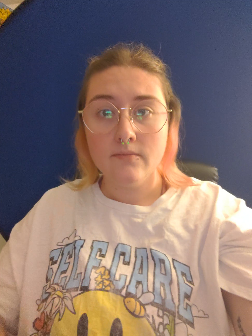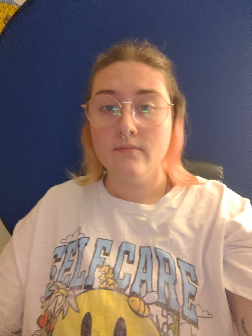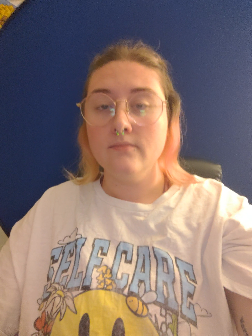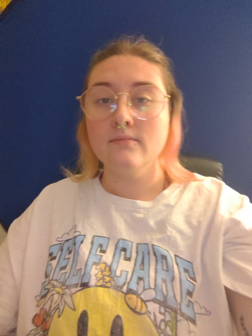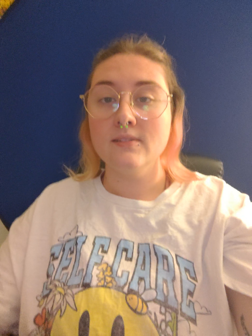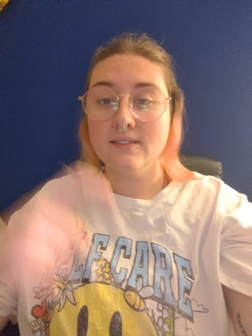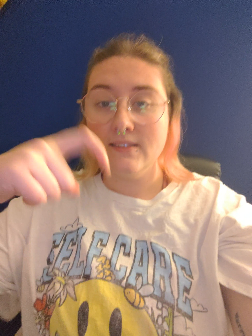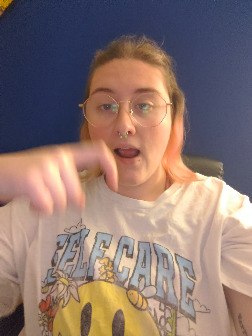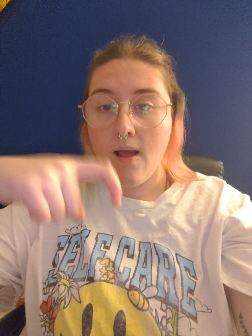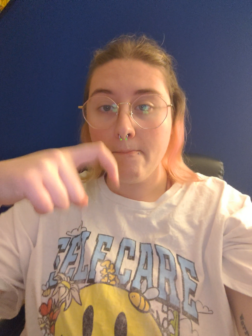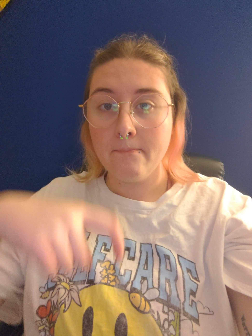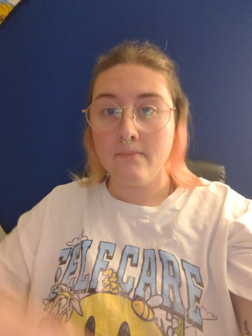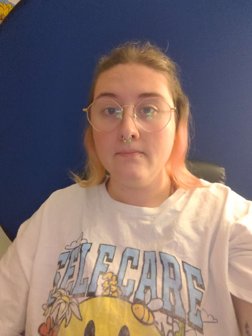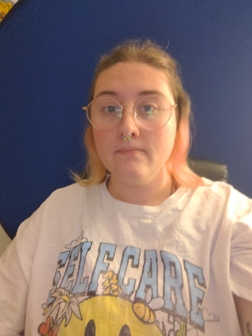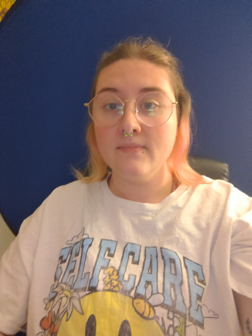time